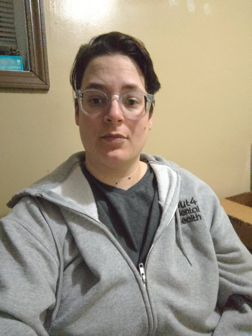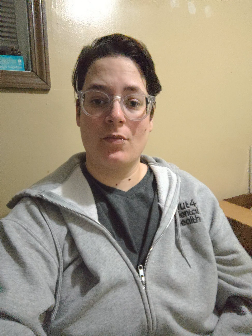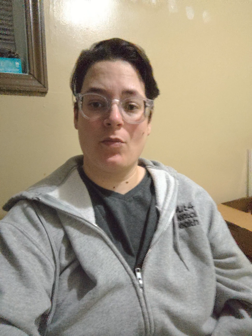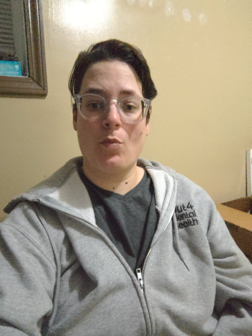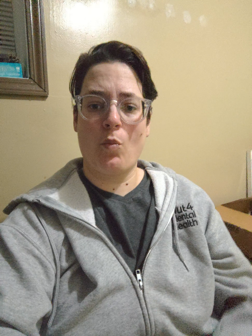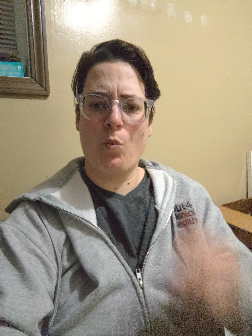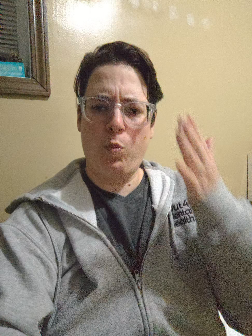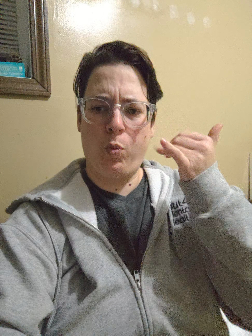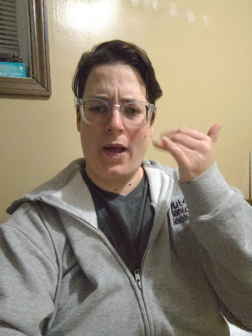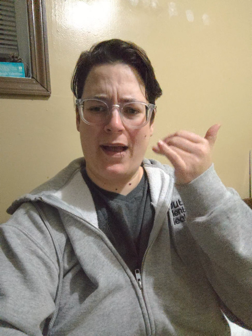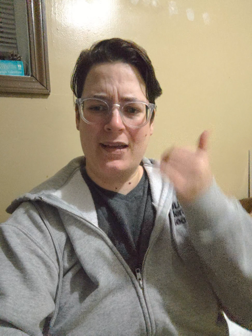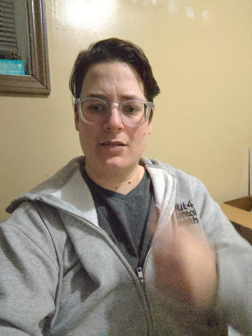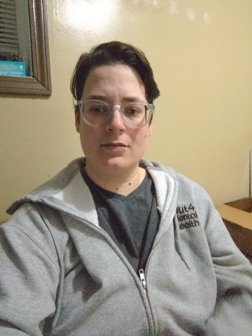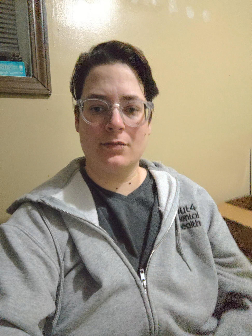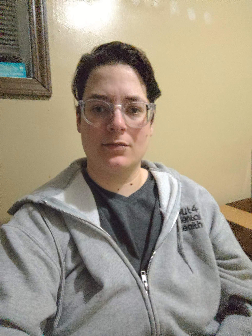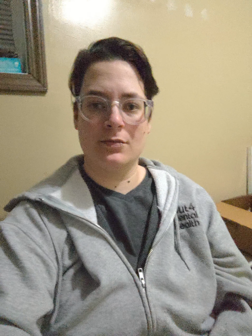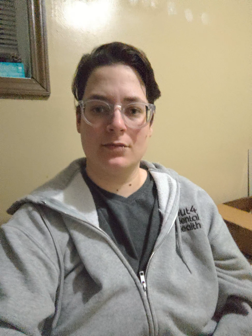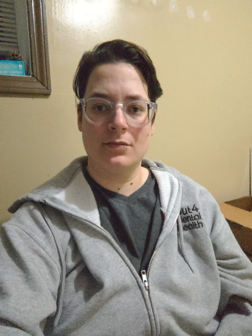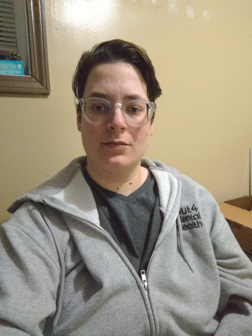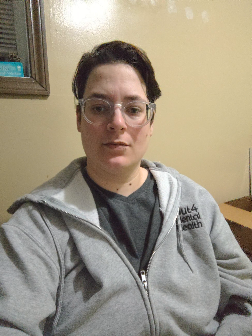why